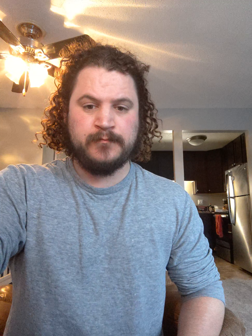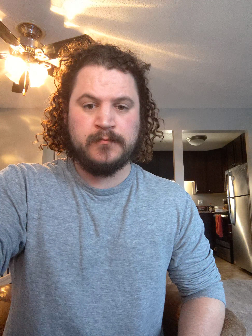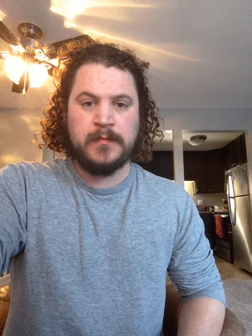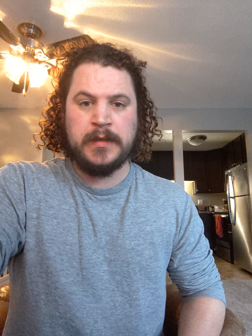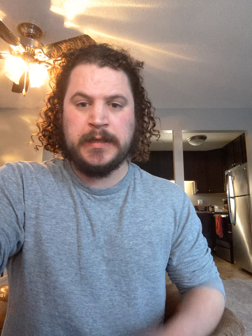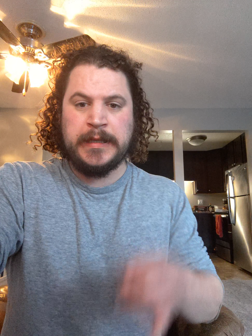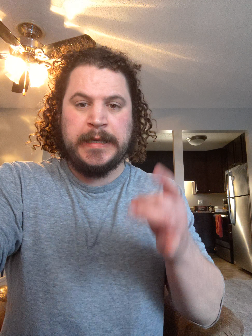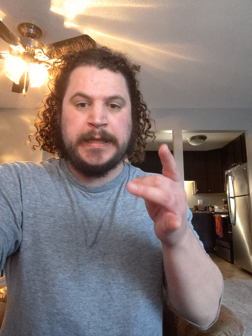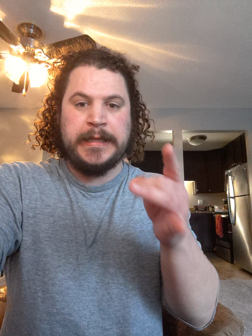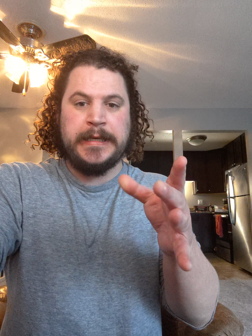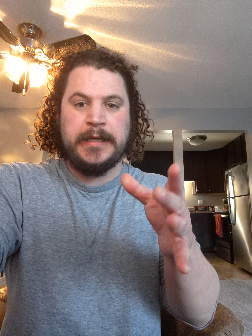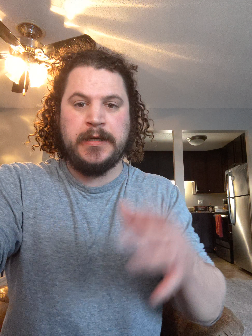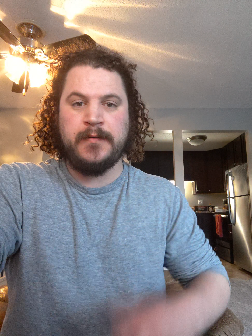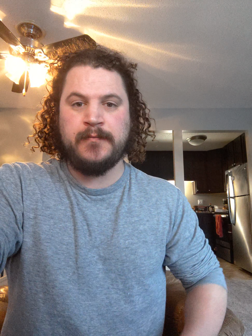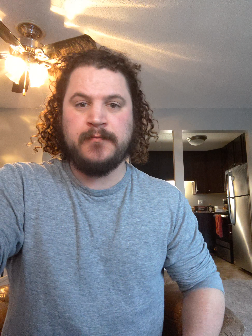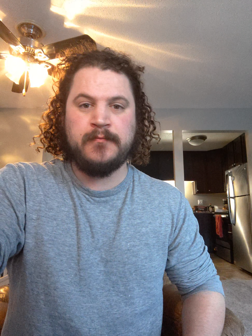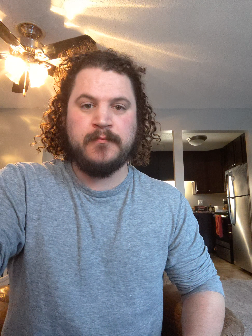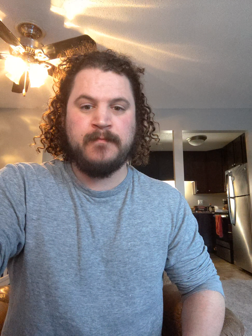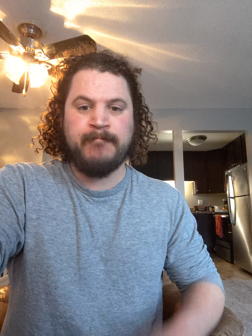hate